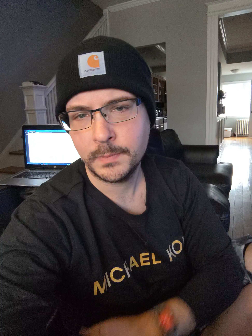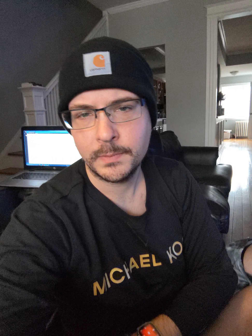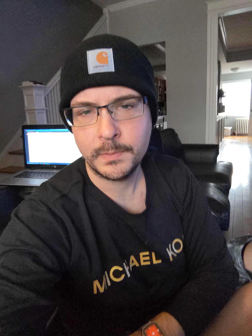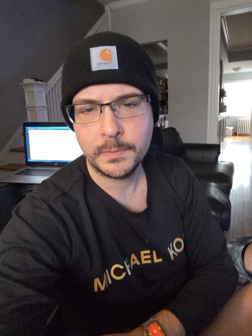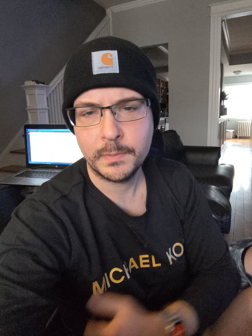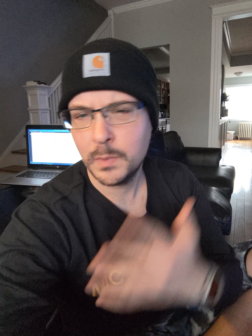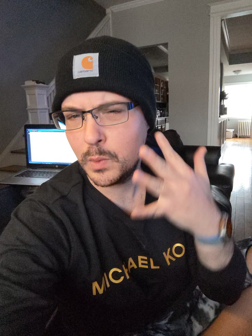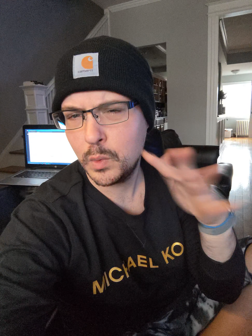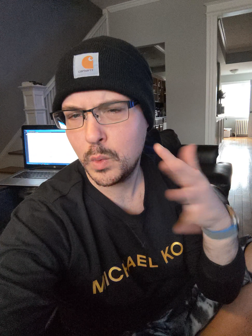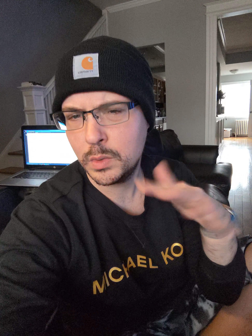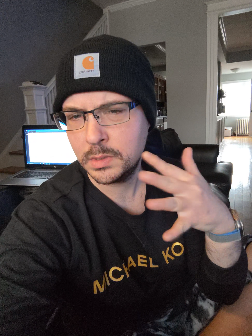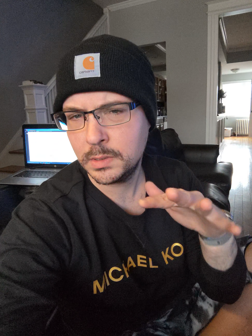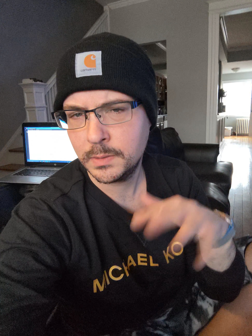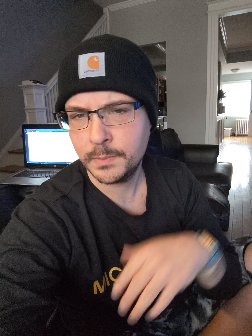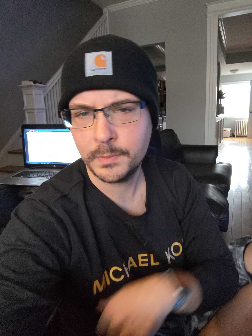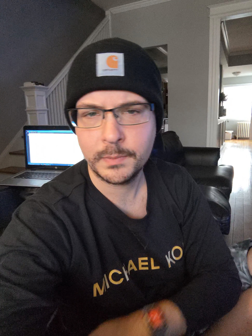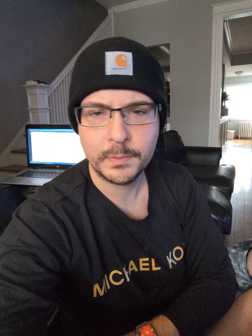noisy